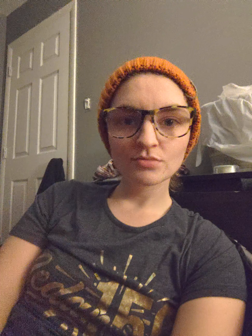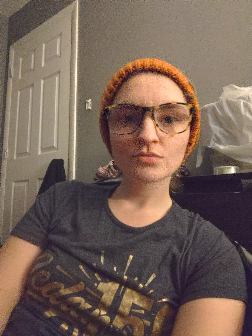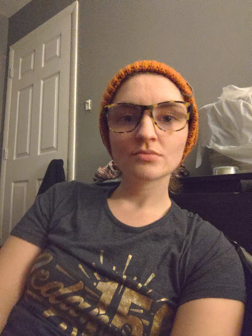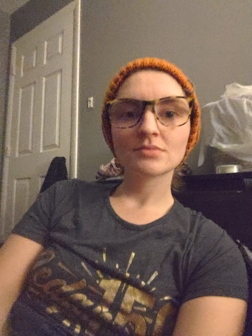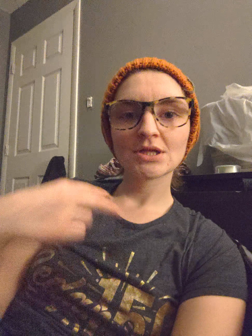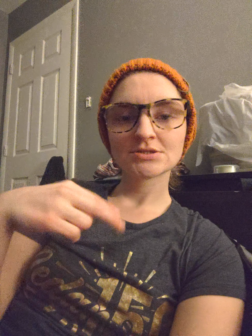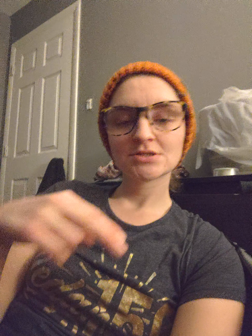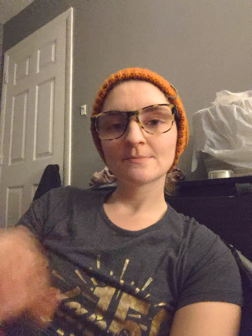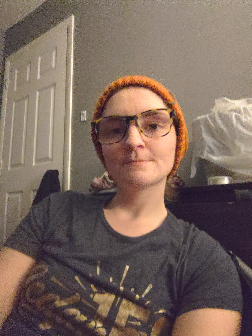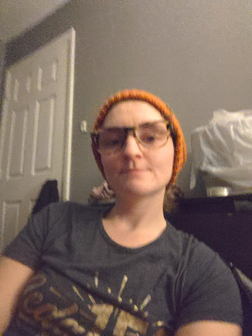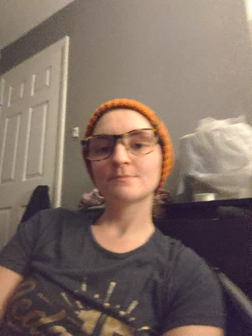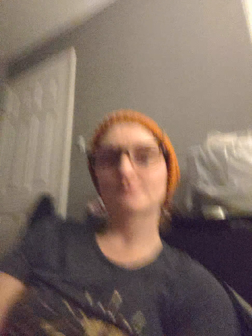dance